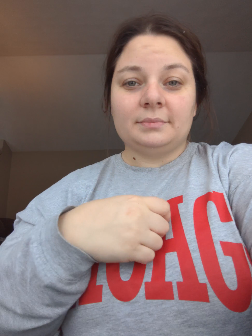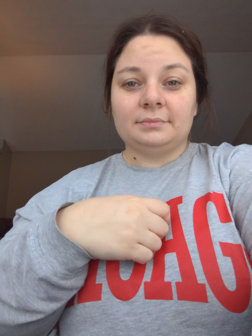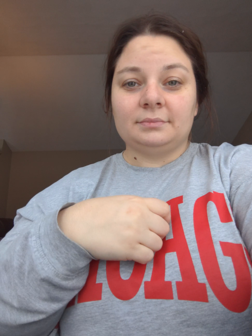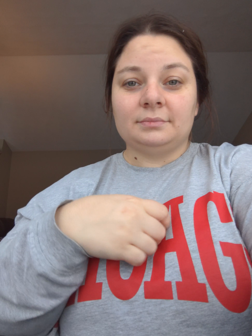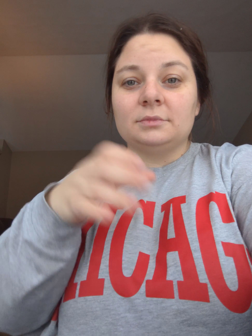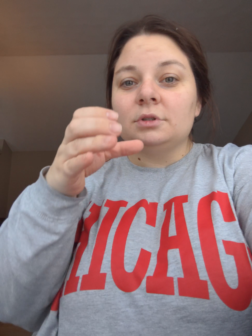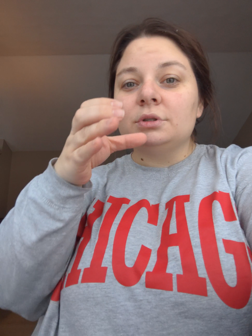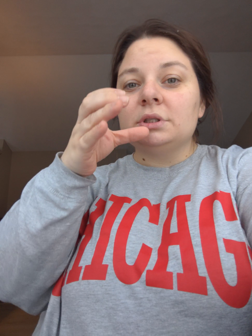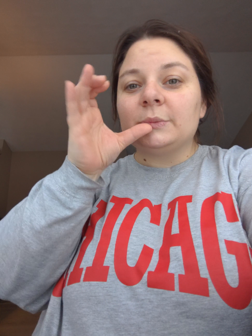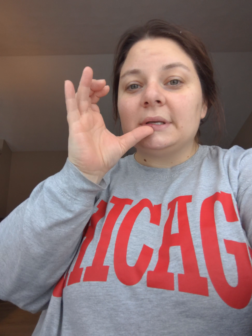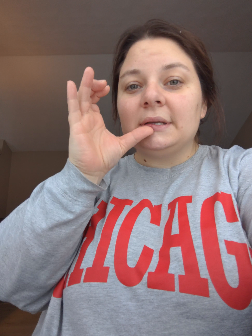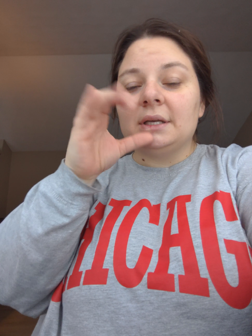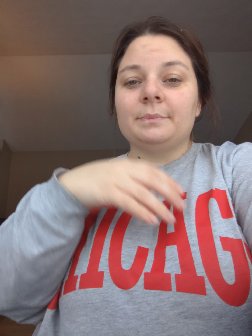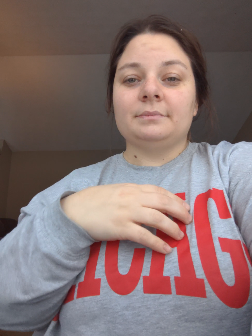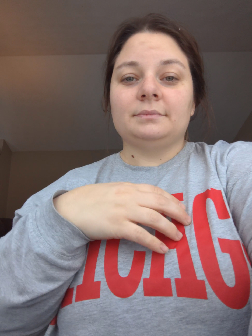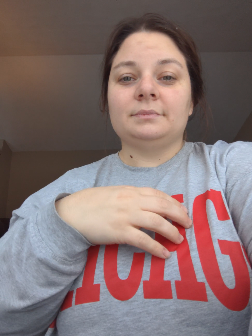drink